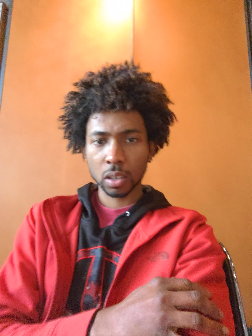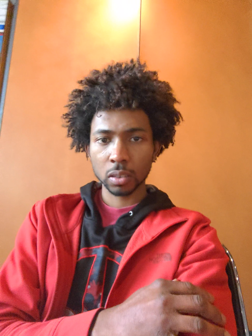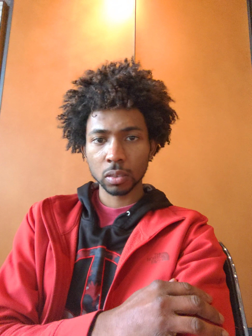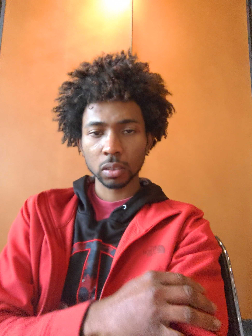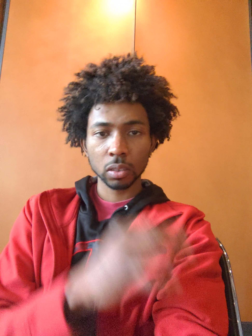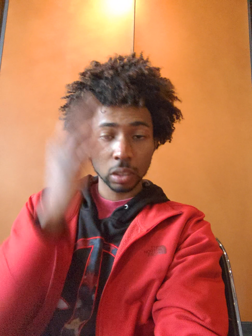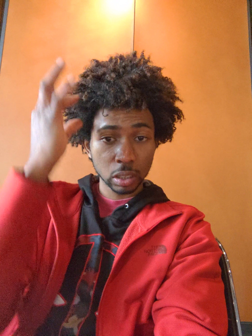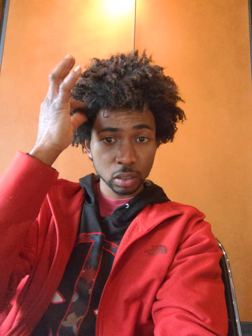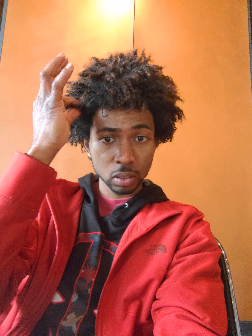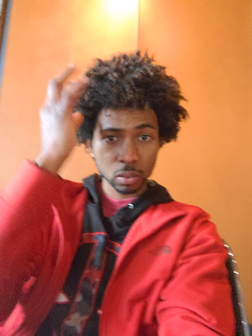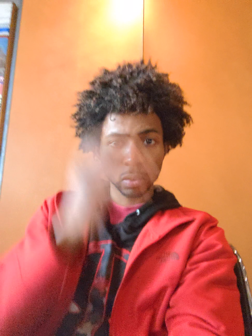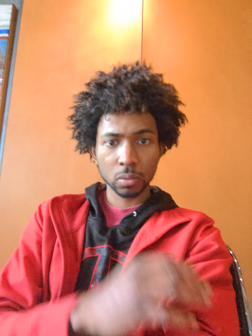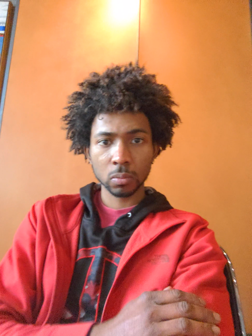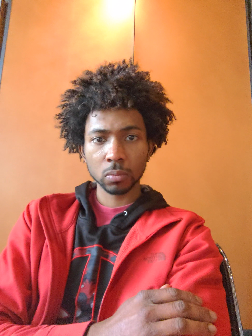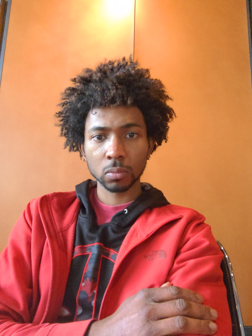hair